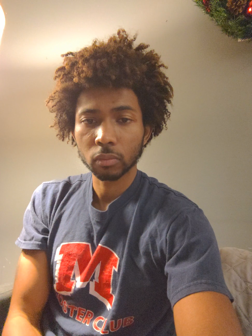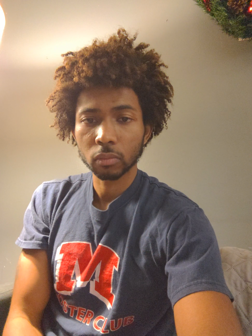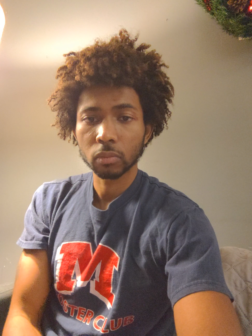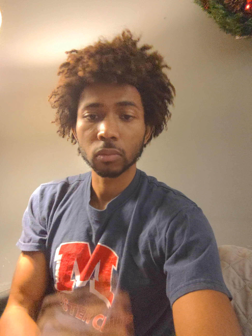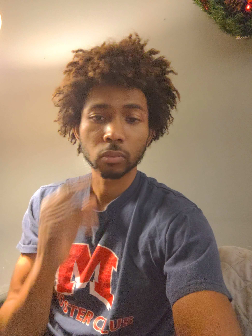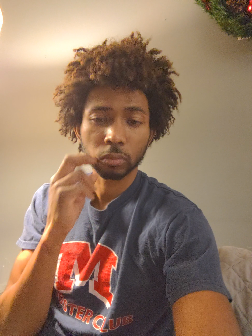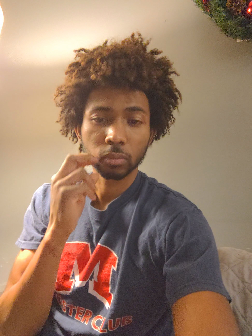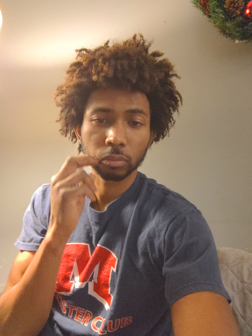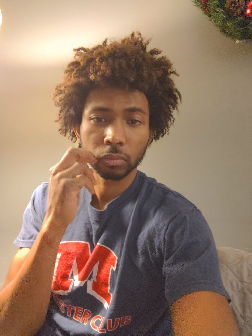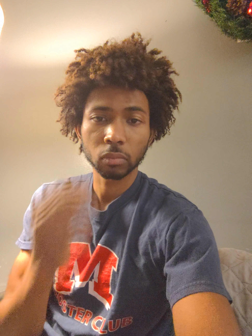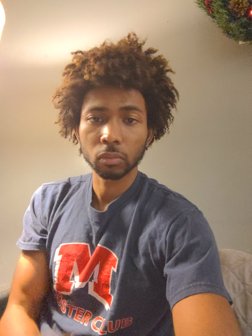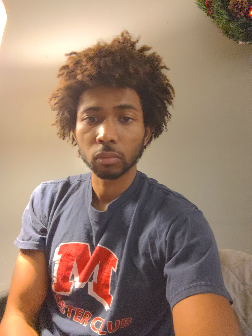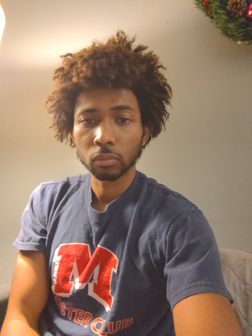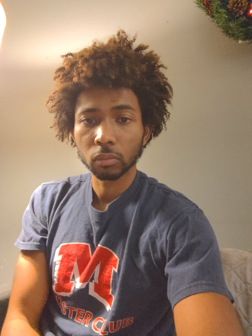gum